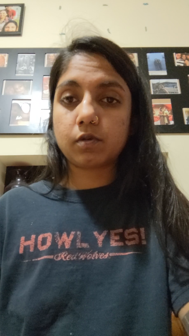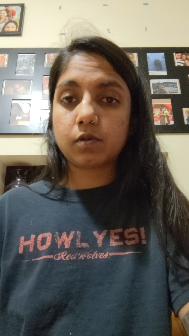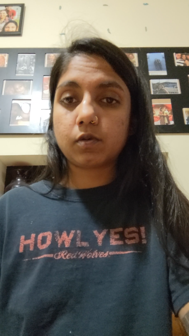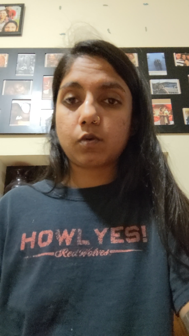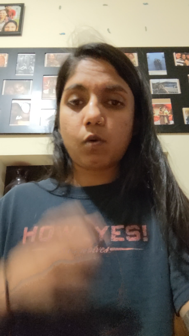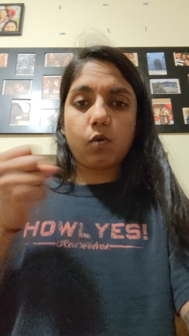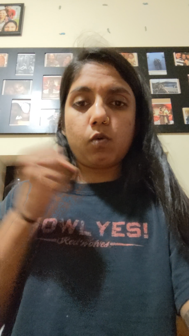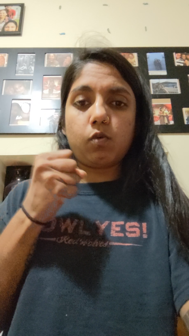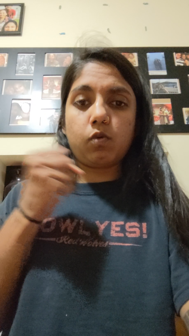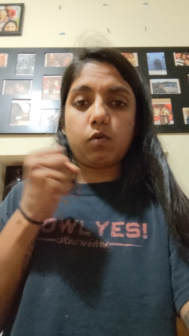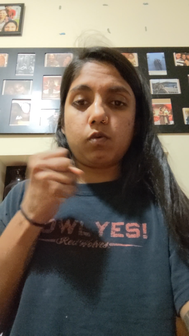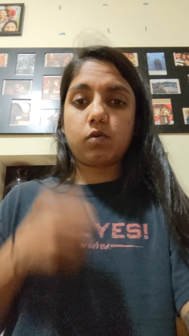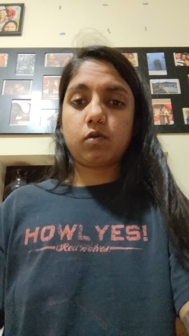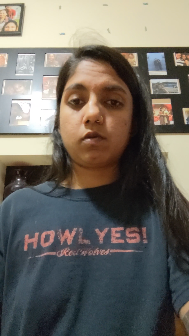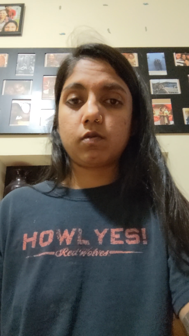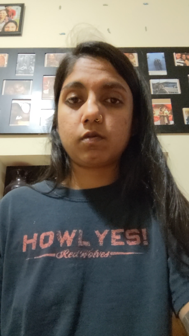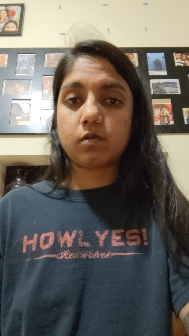cold